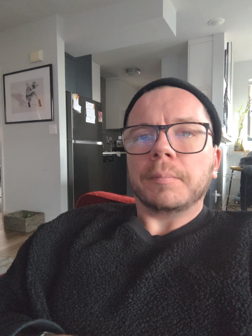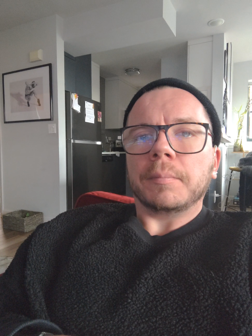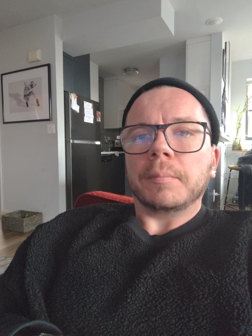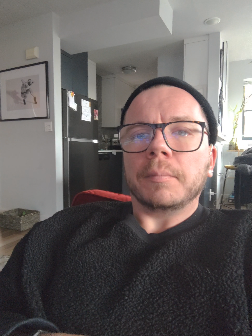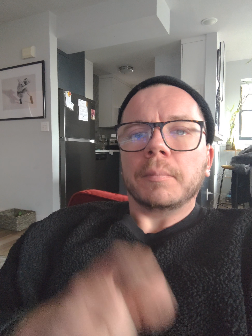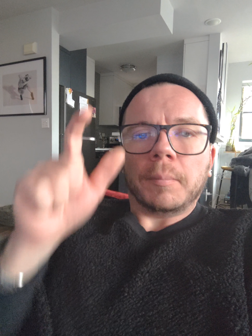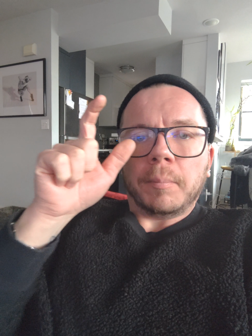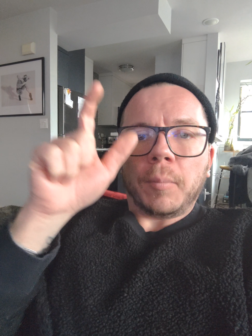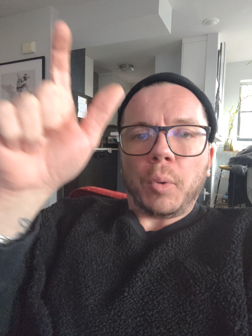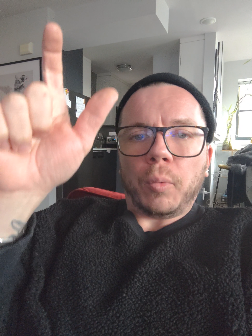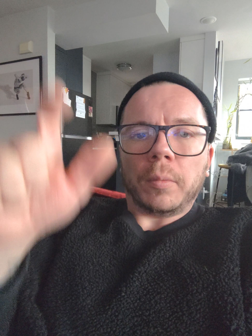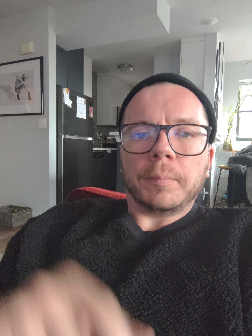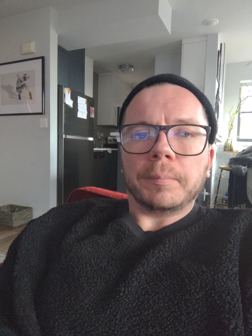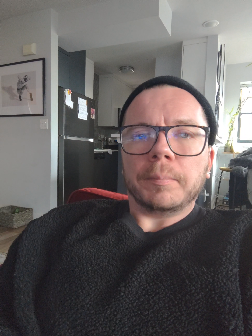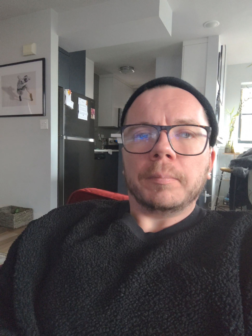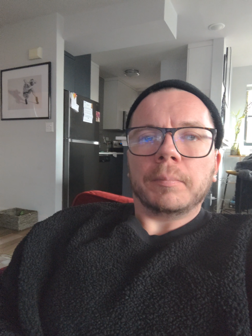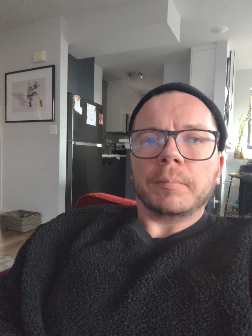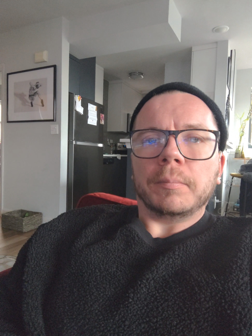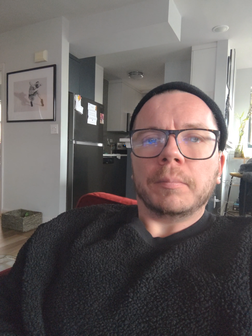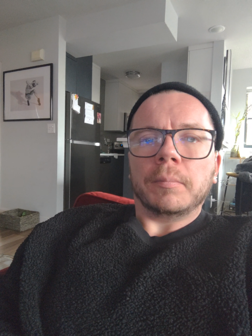moon